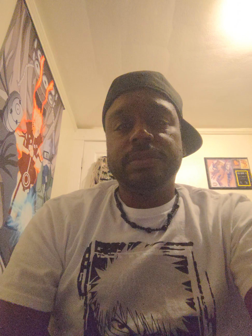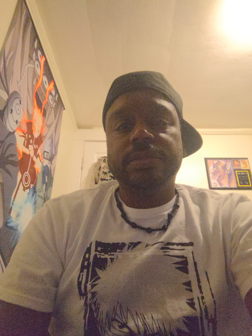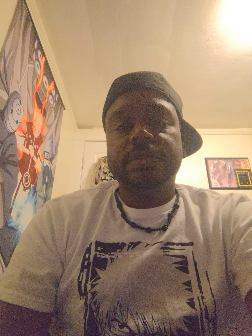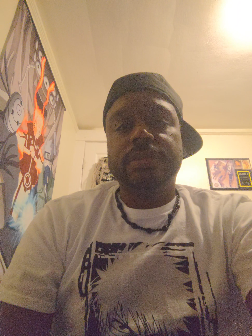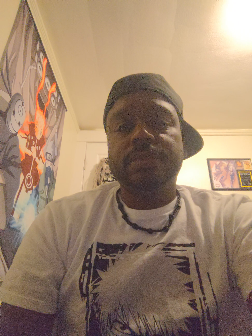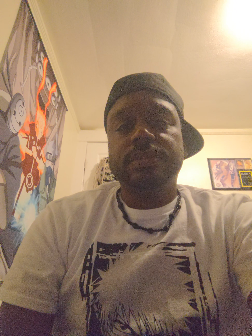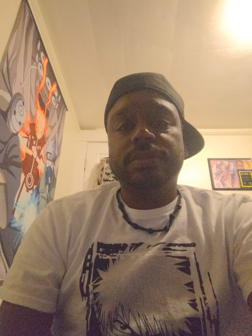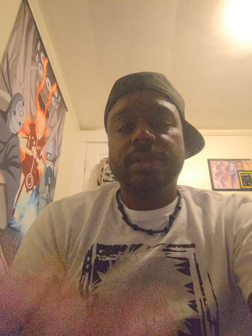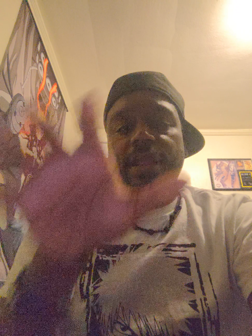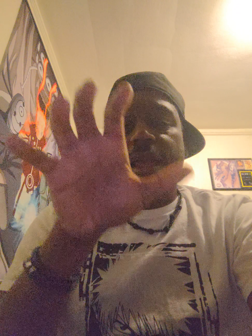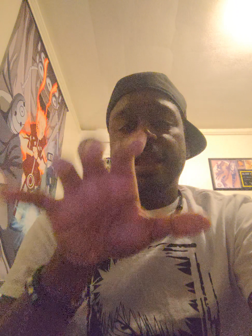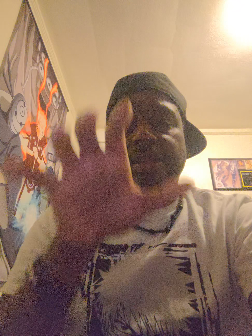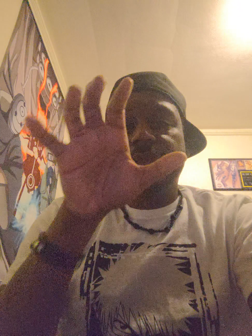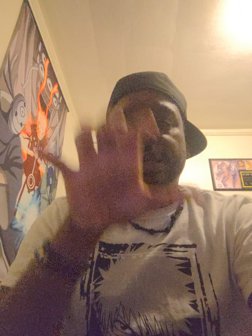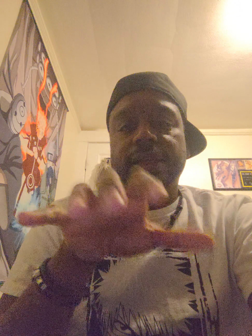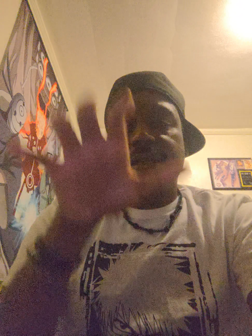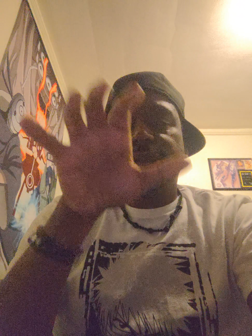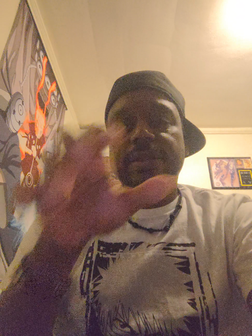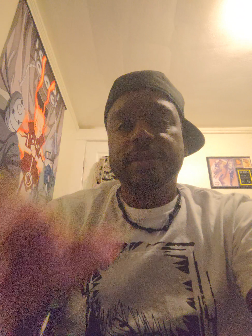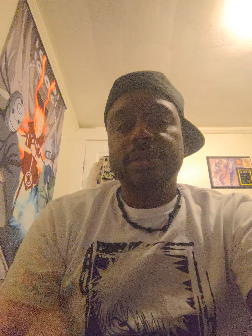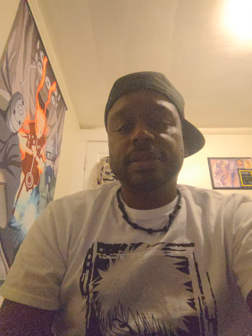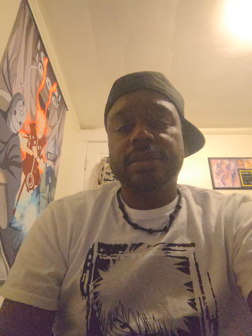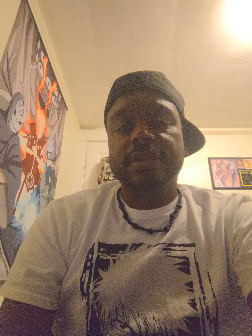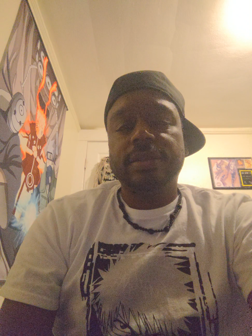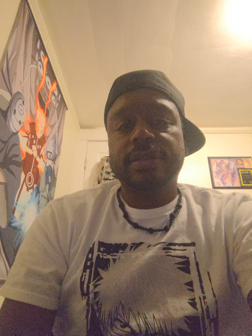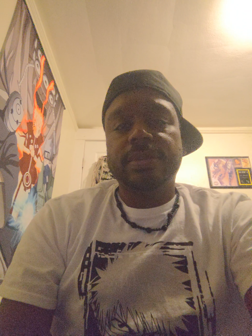alligator